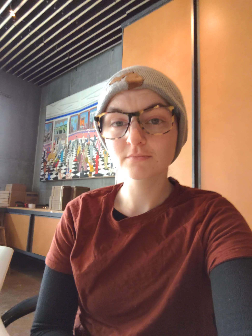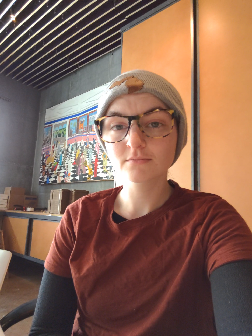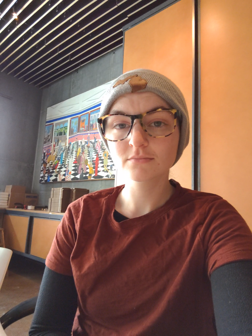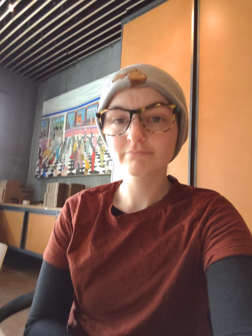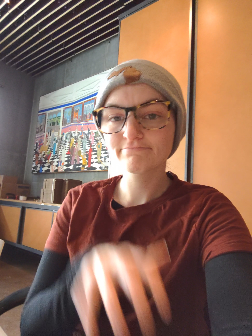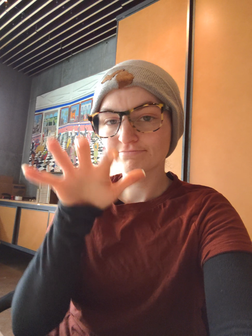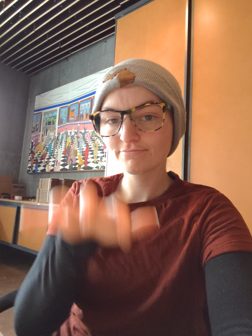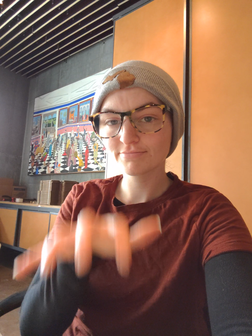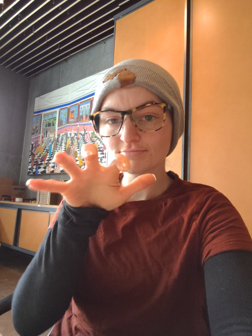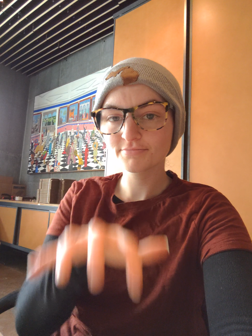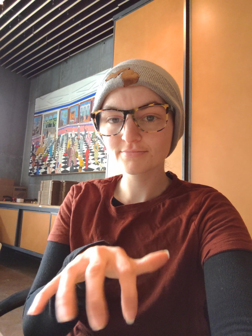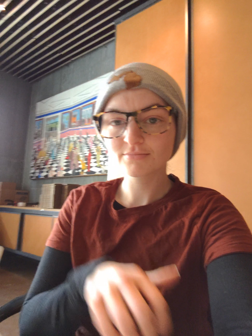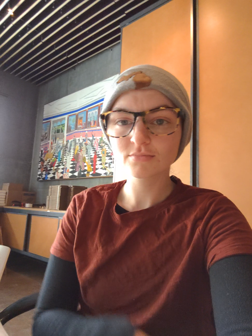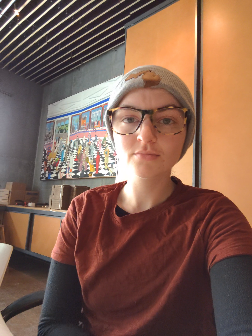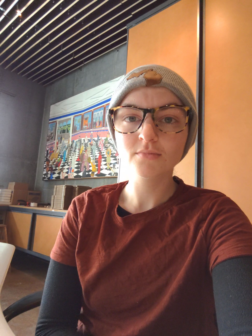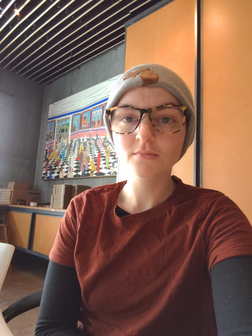alligator